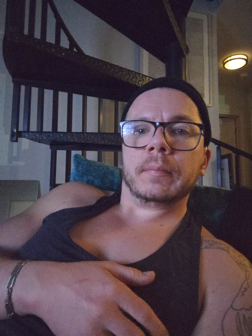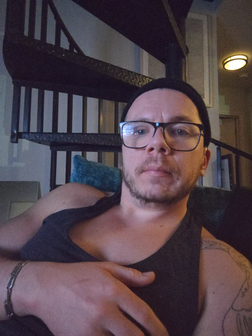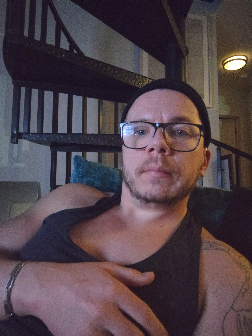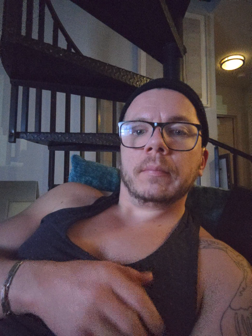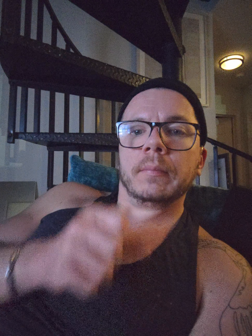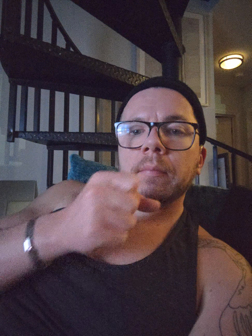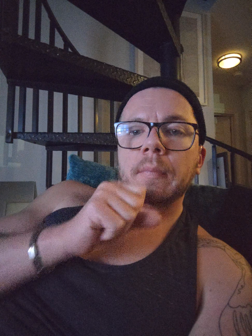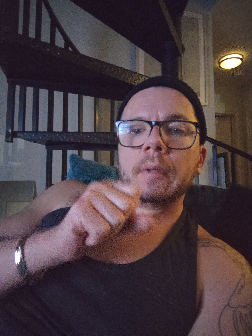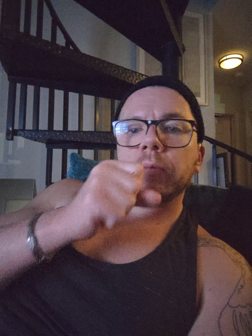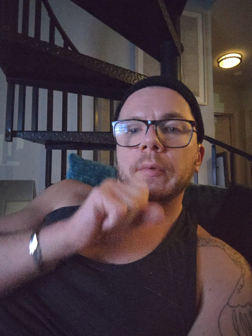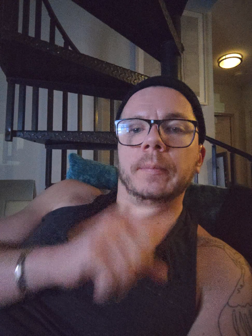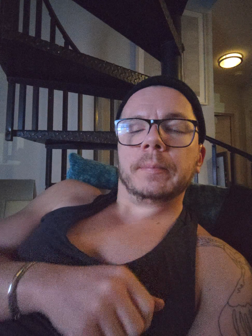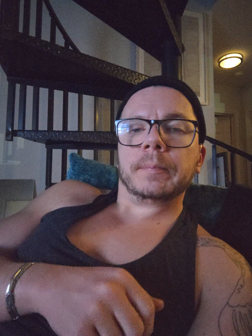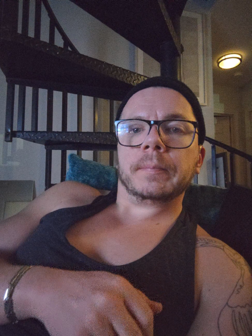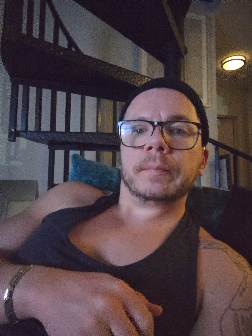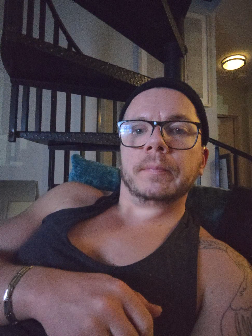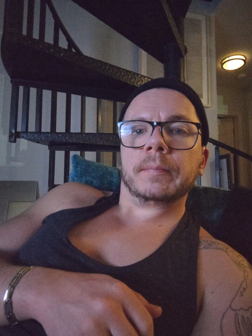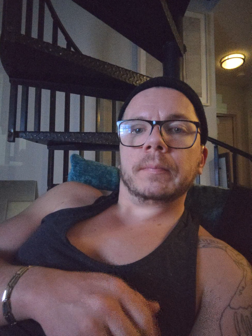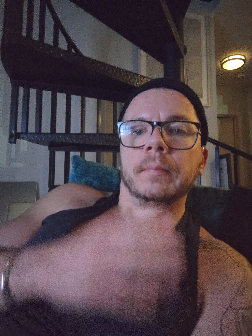ice cream